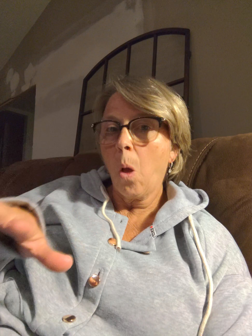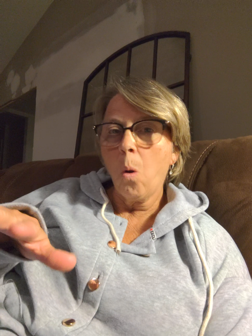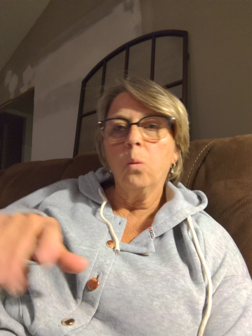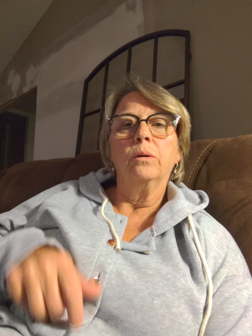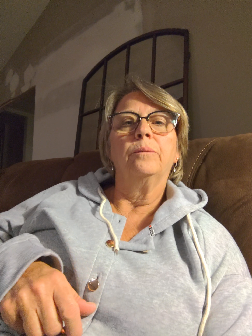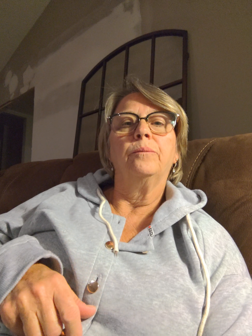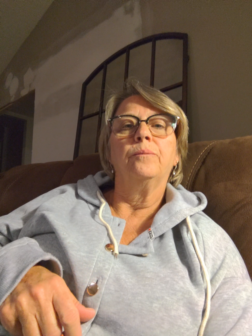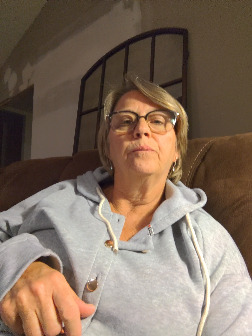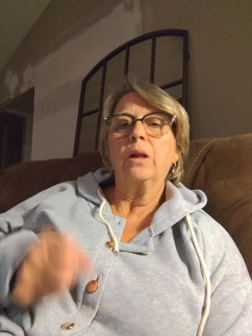blow